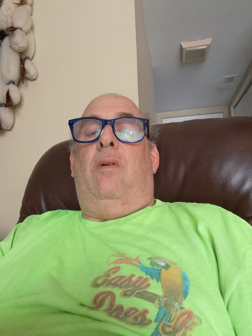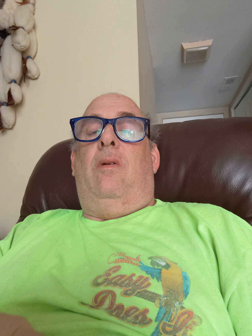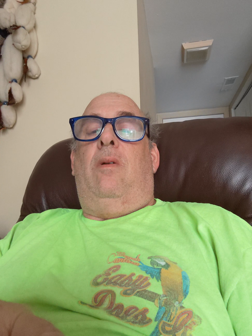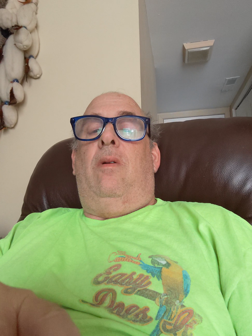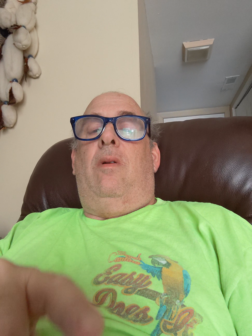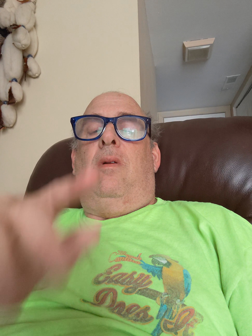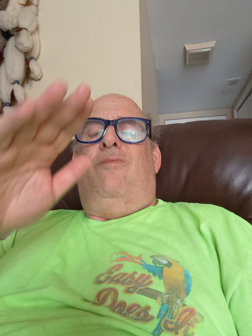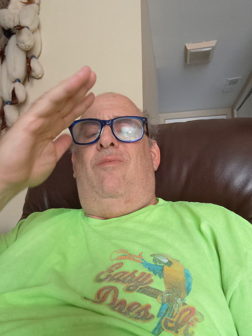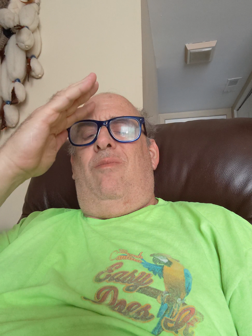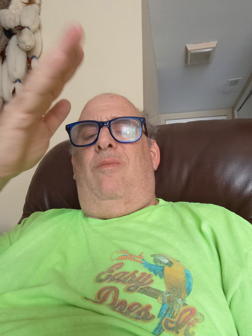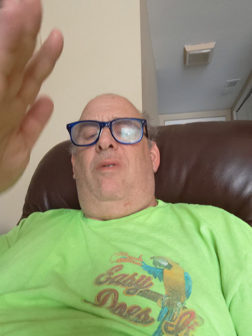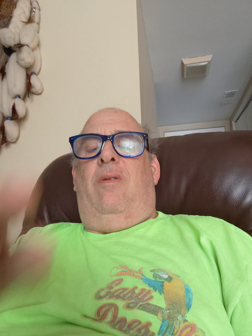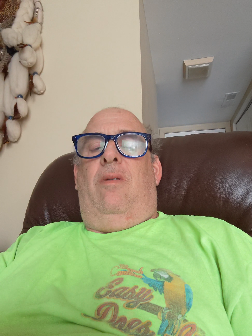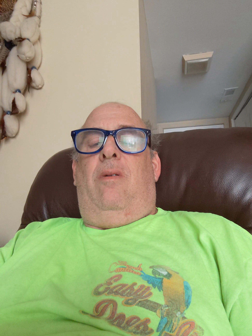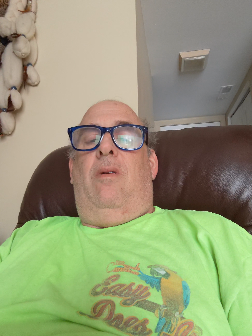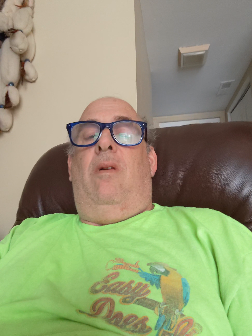pretend